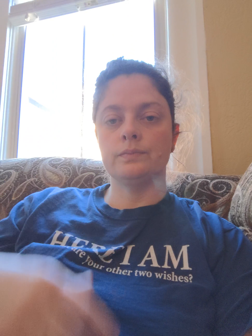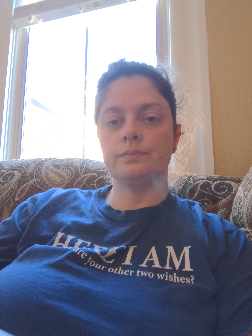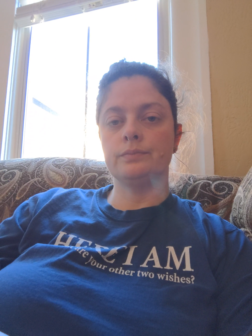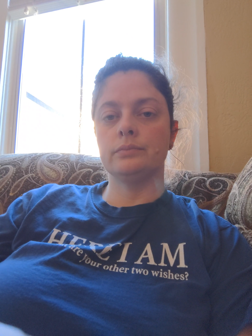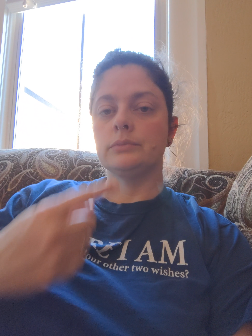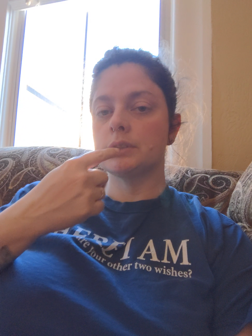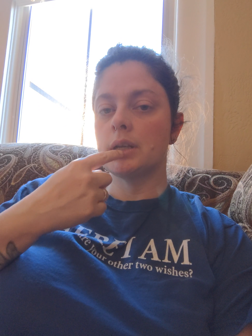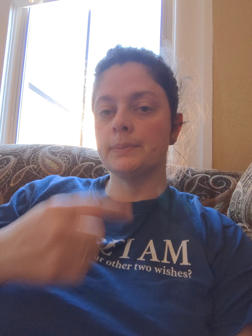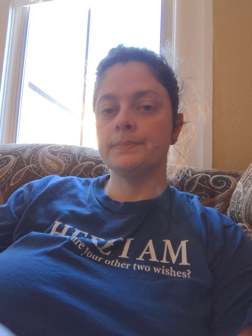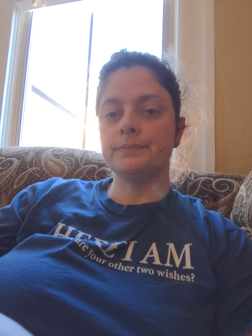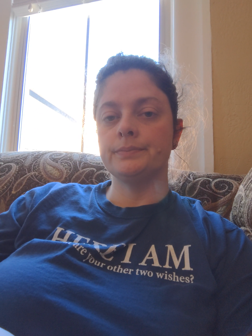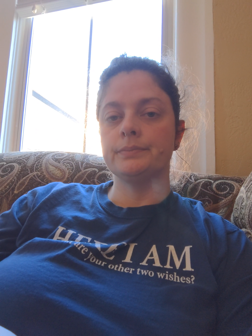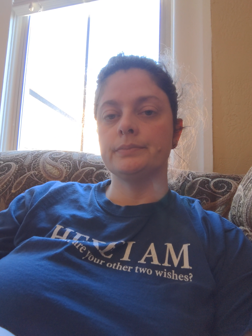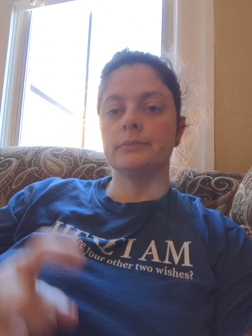tongue